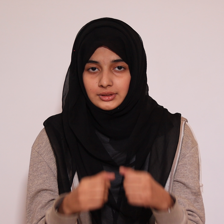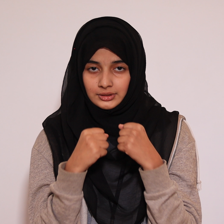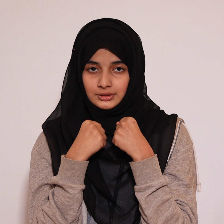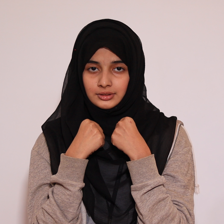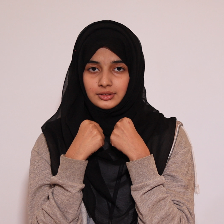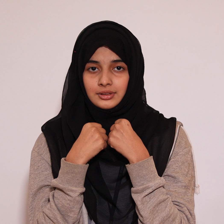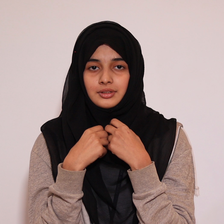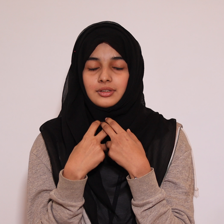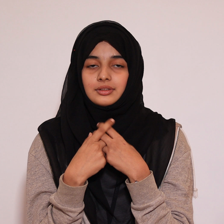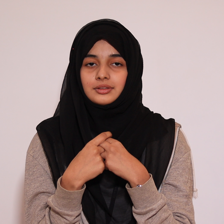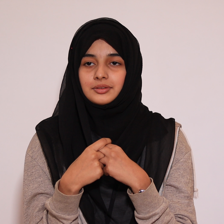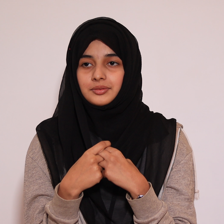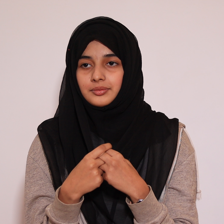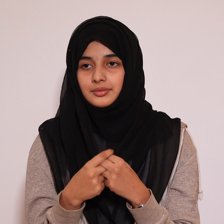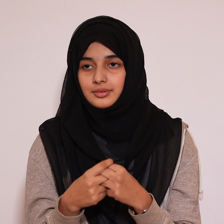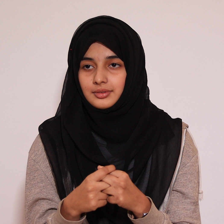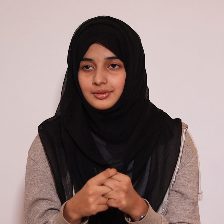scared